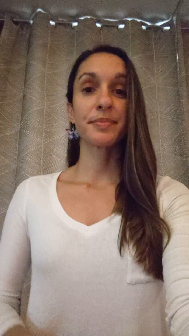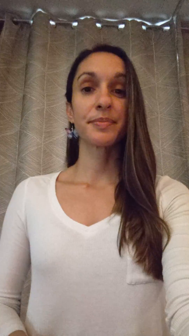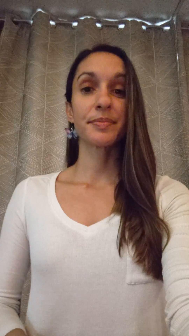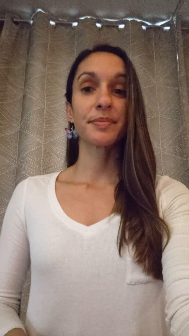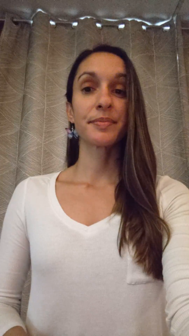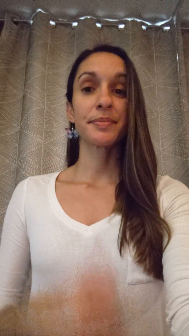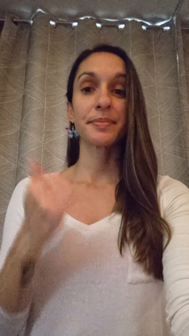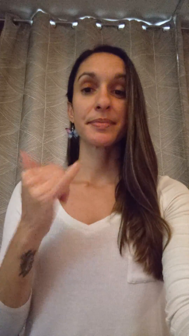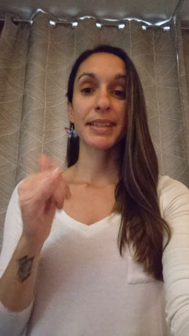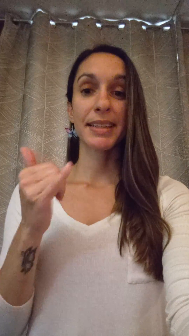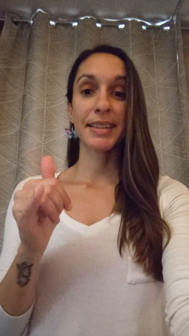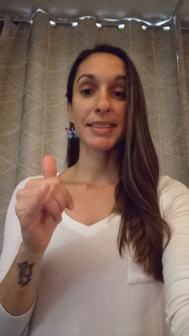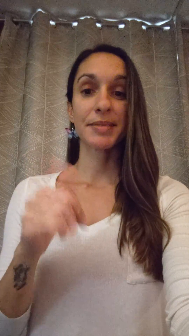play